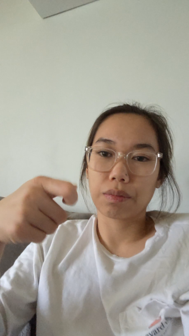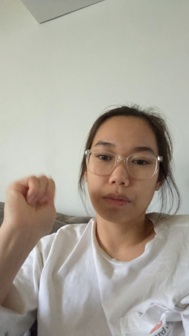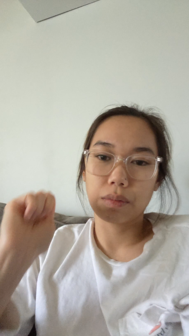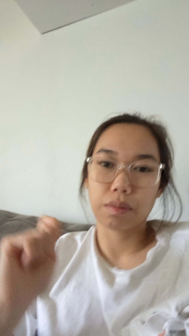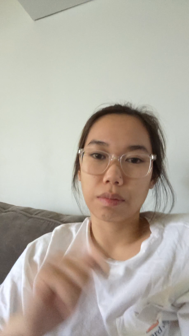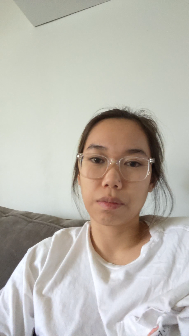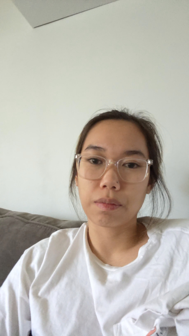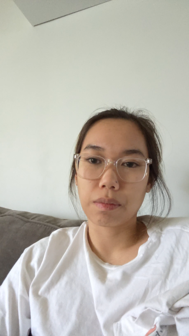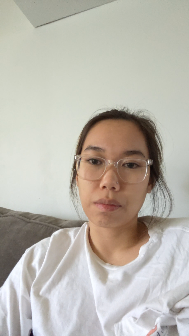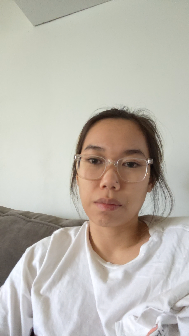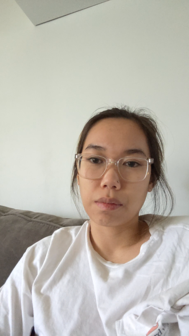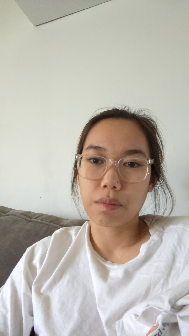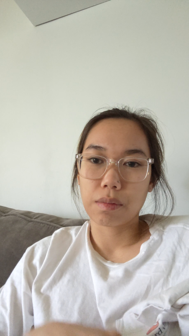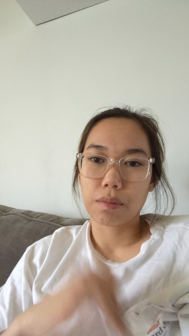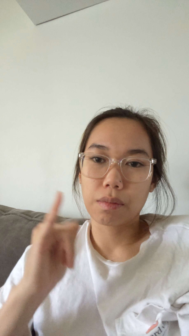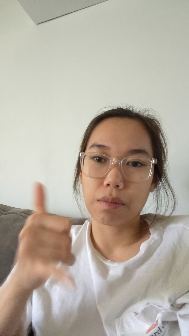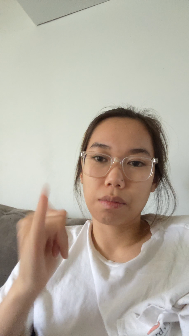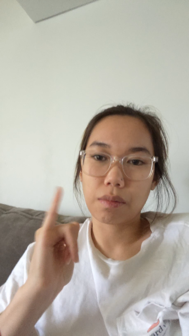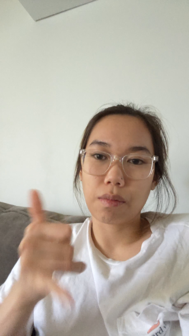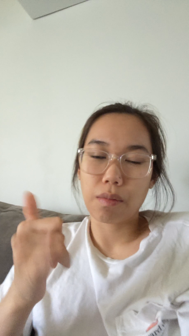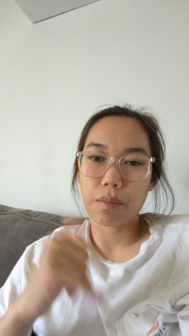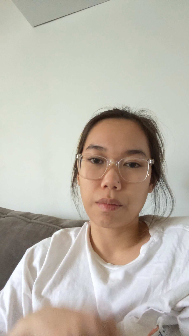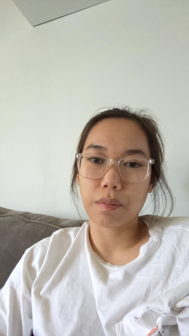rocking chair